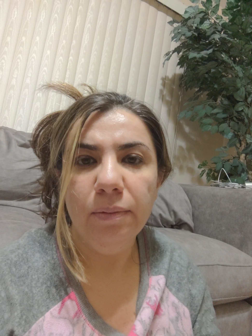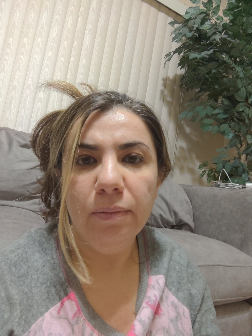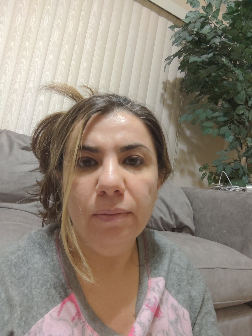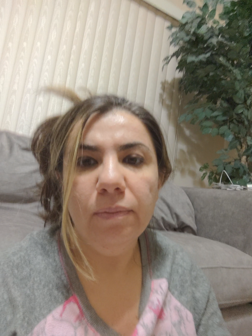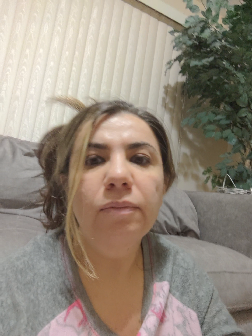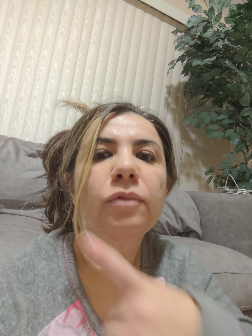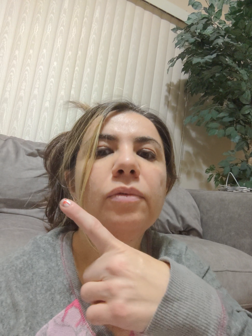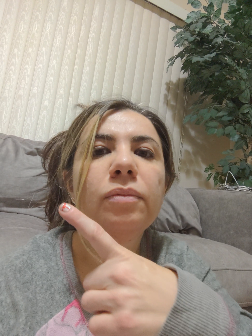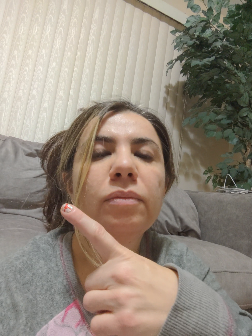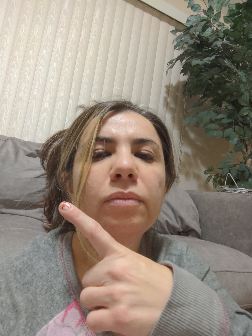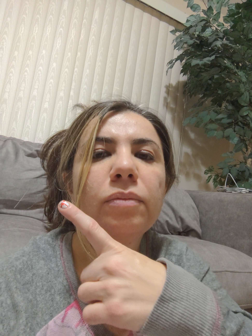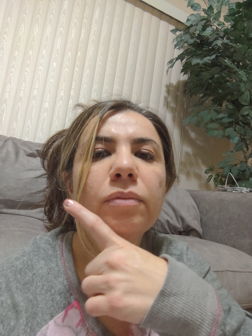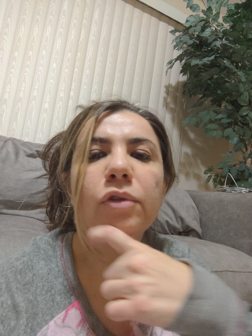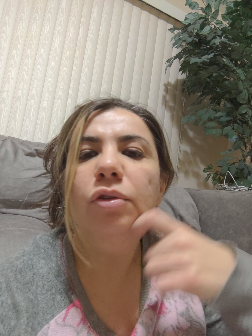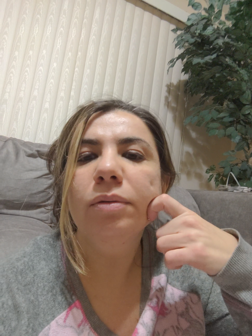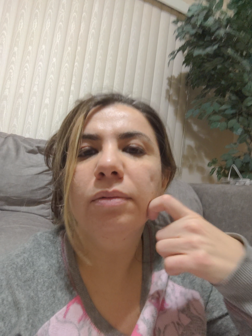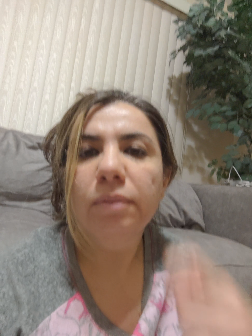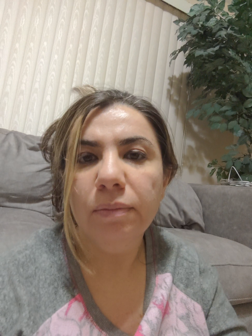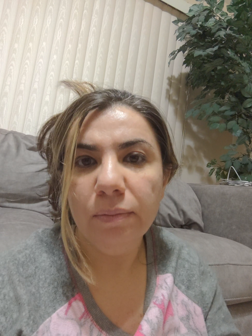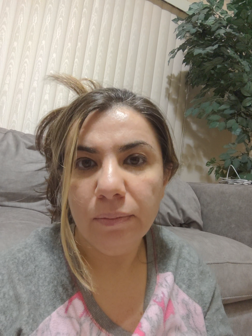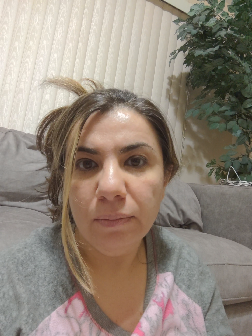dry